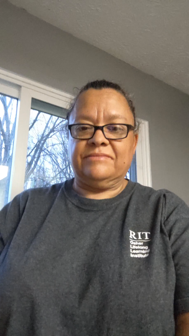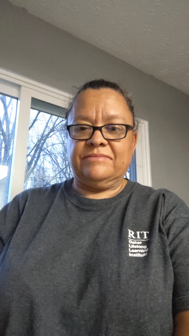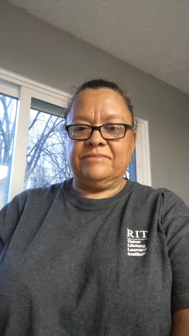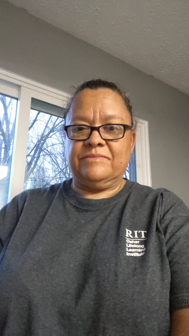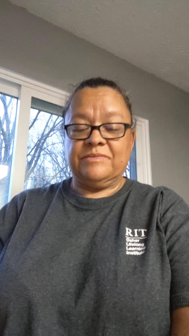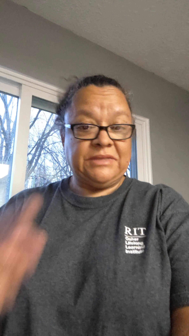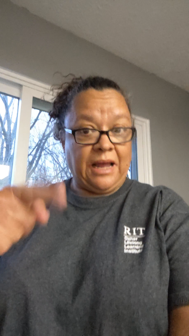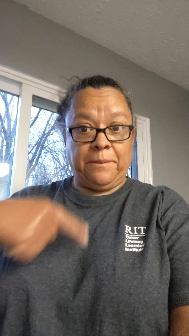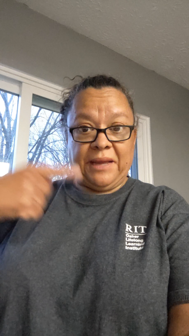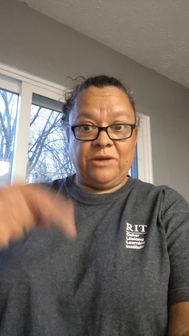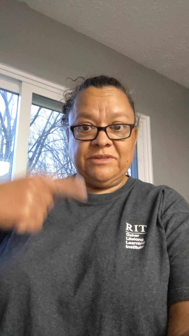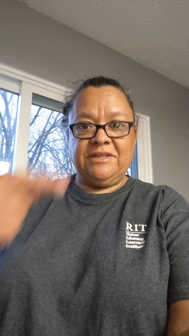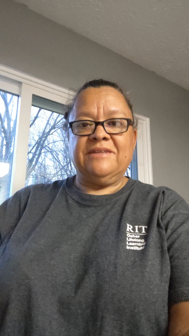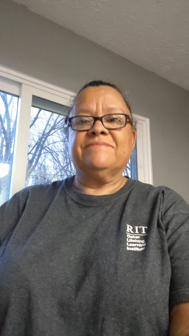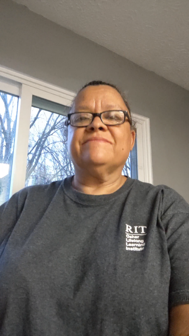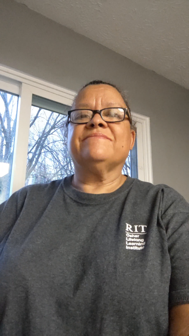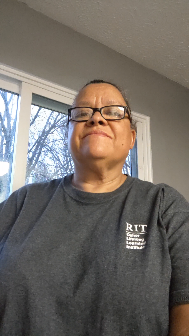about